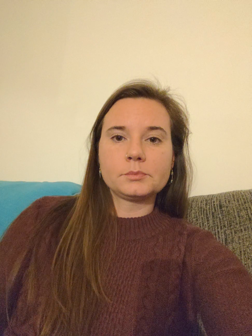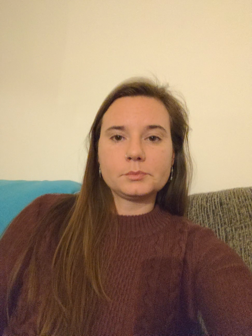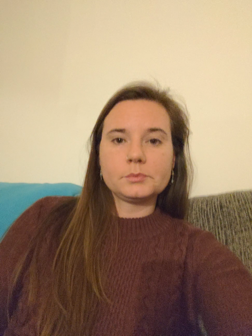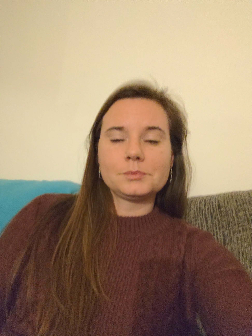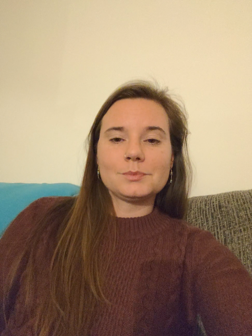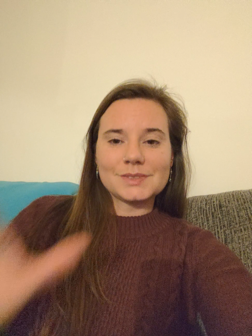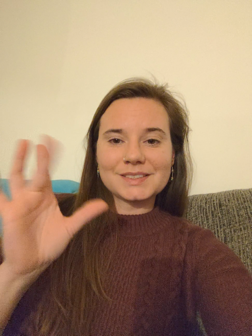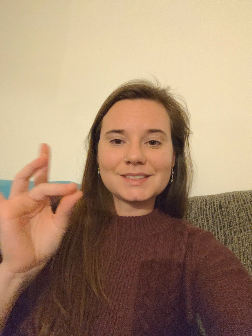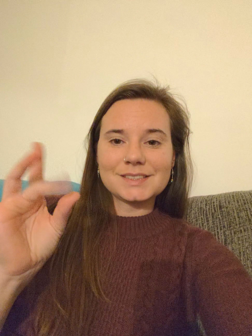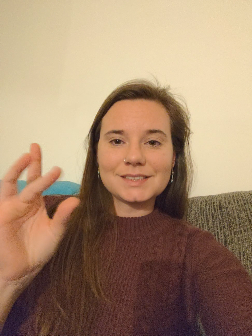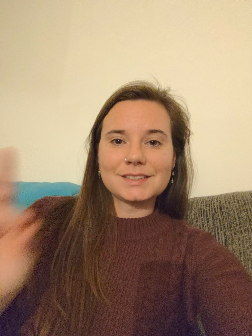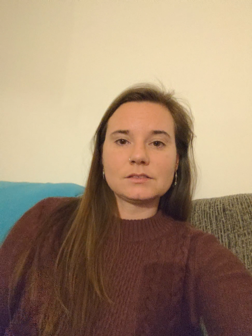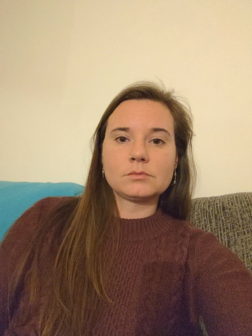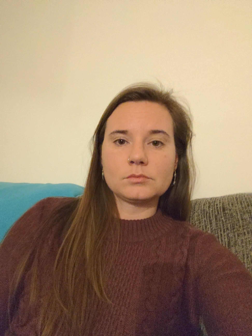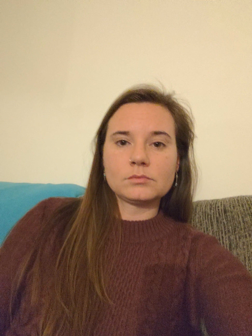sticky